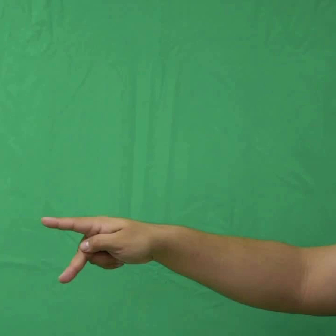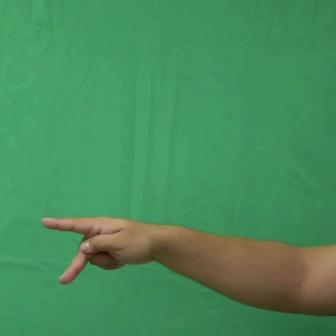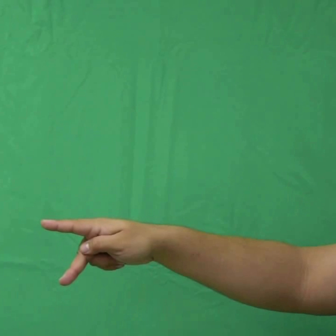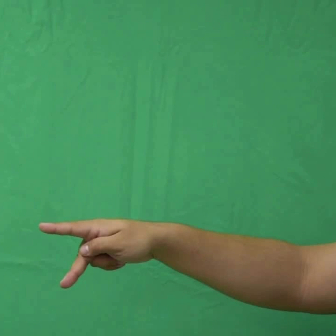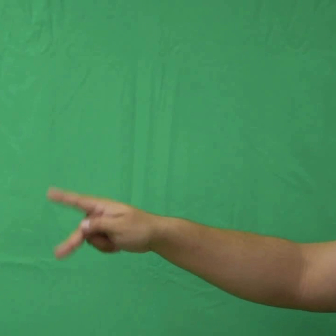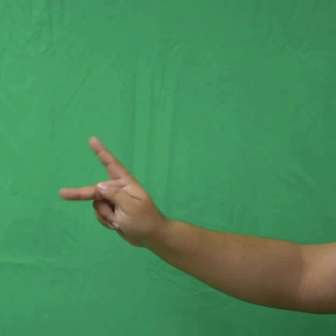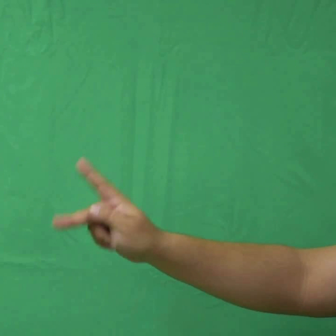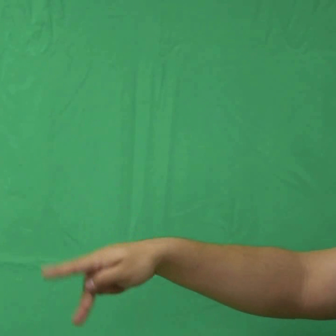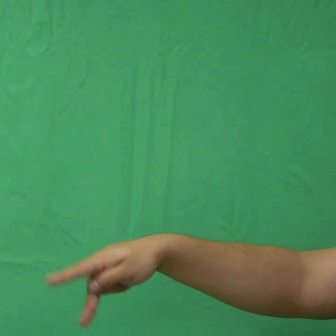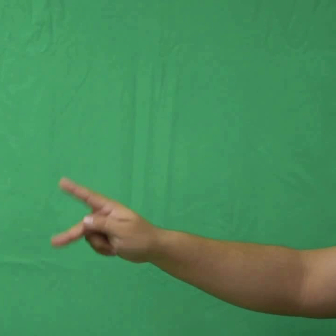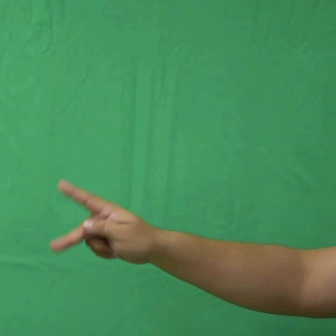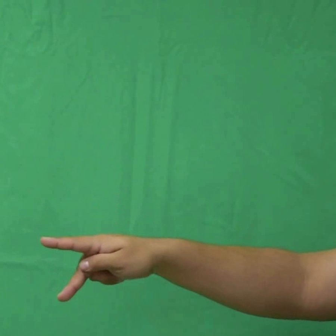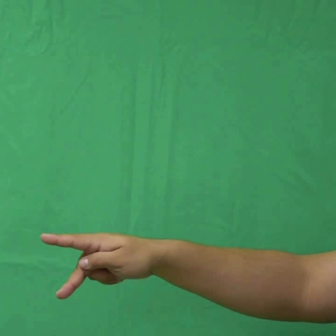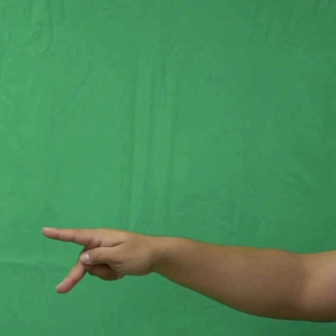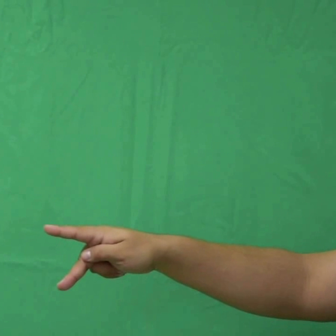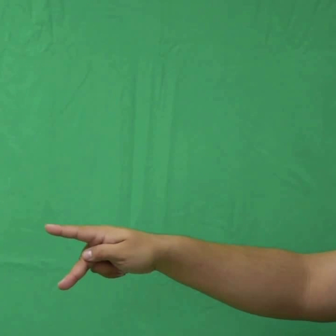K